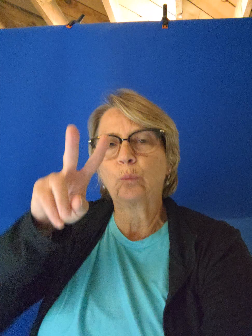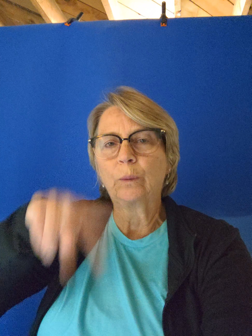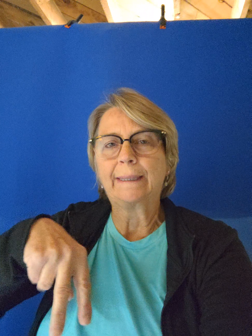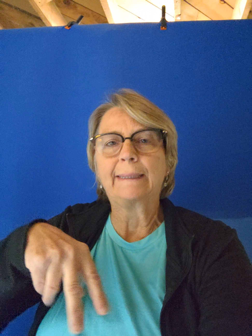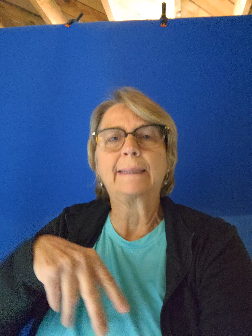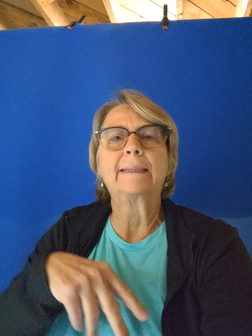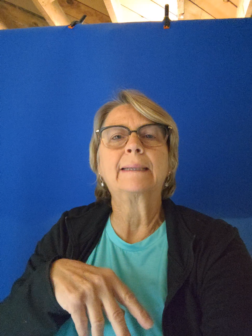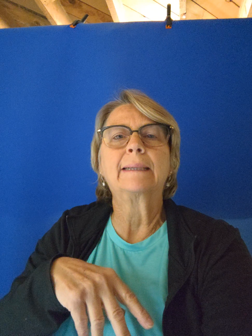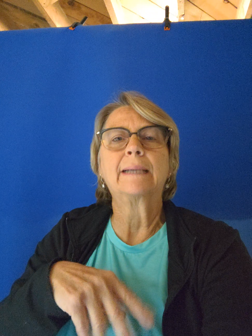read